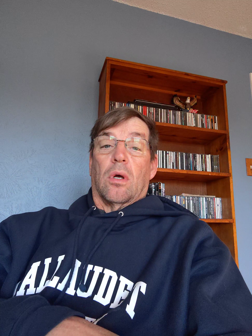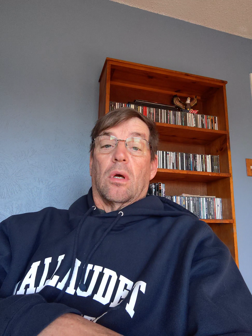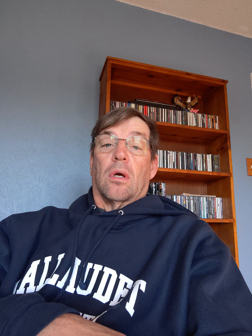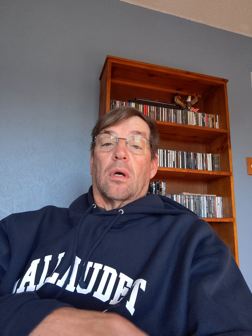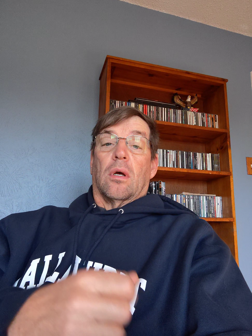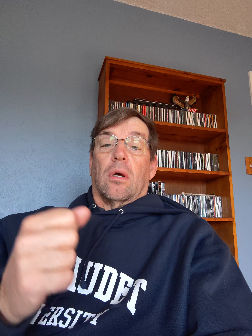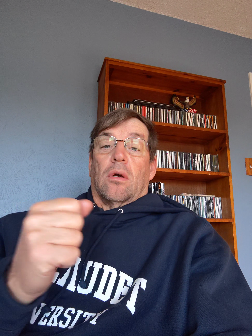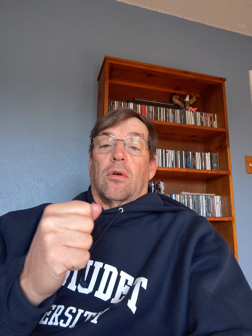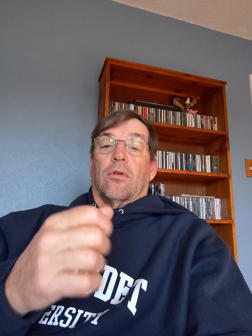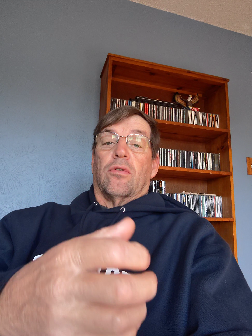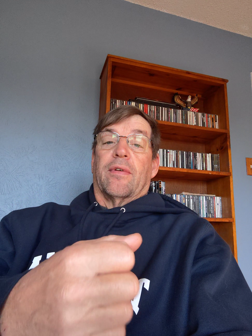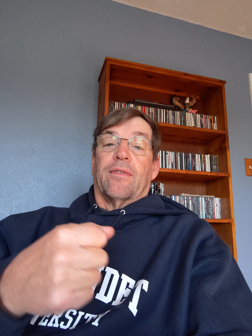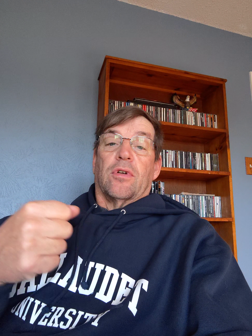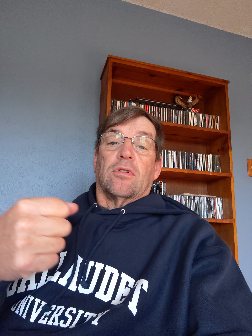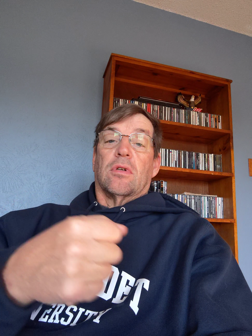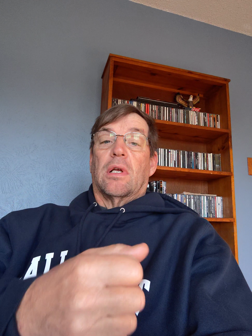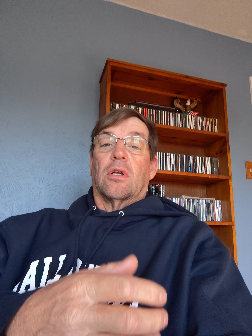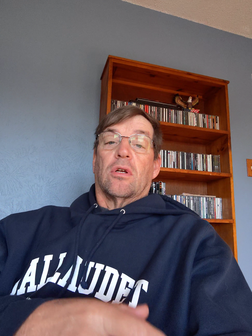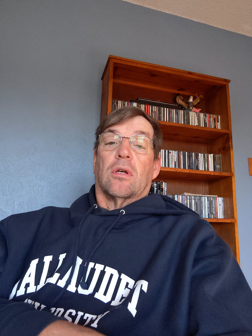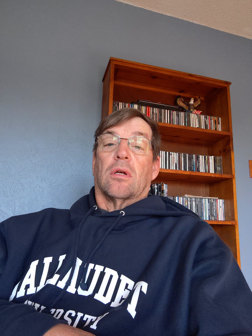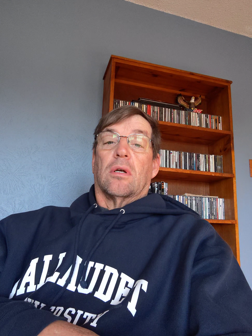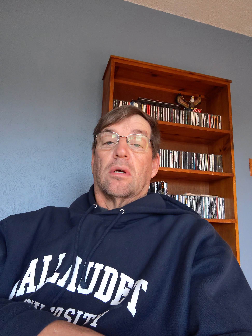refrigerator